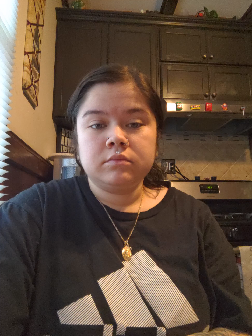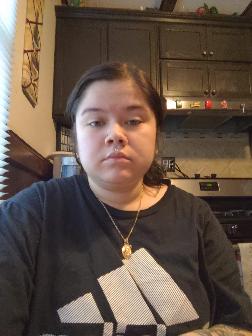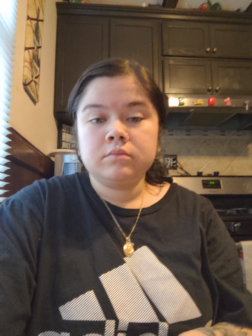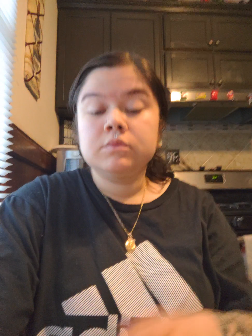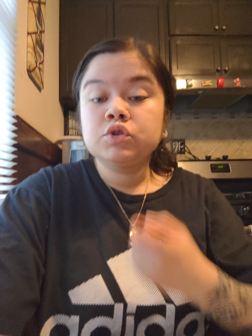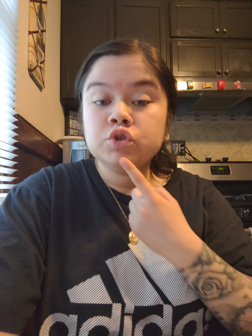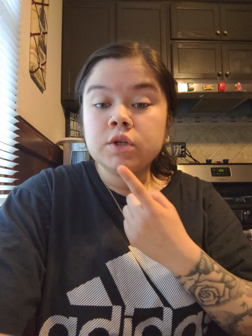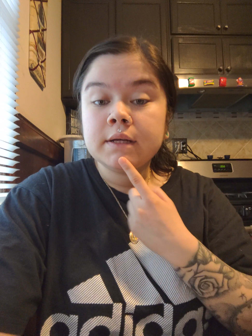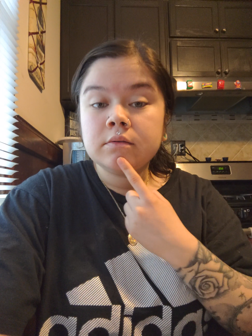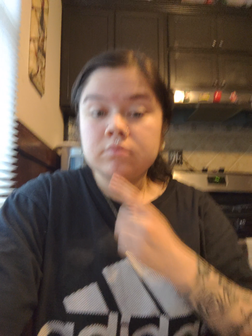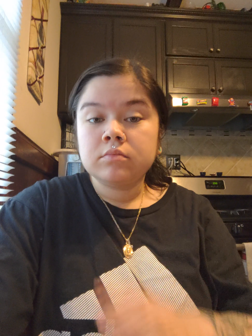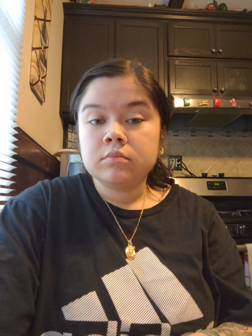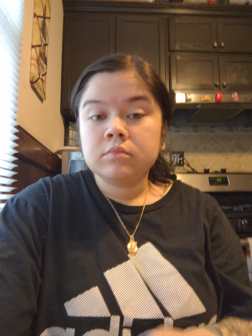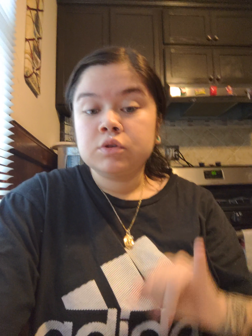chin